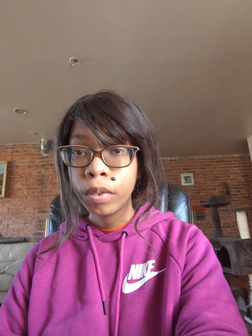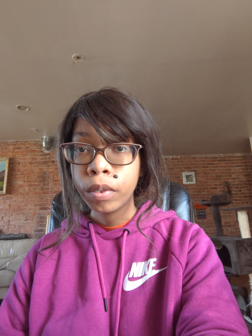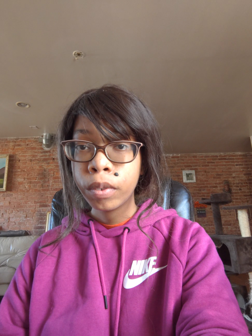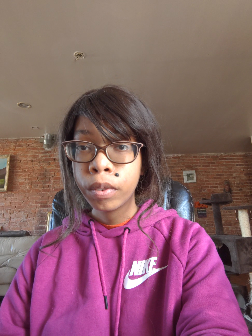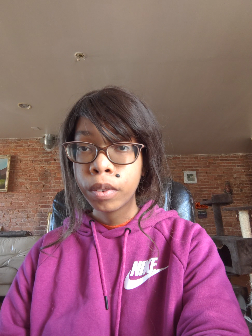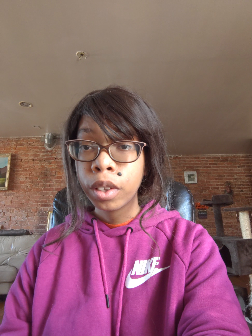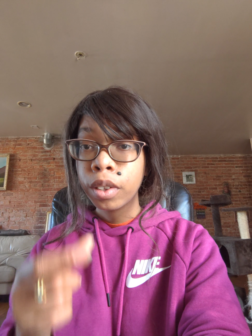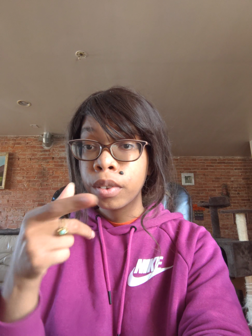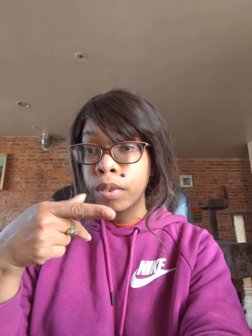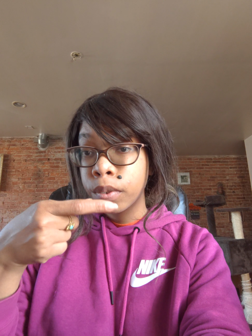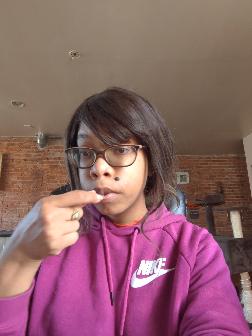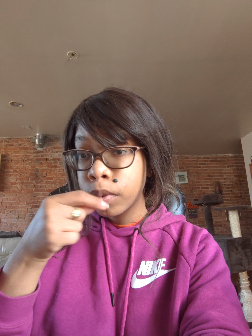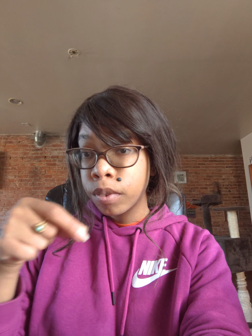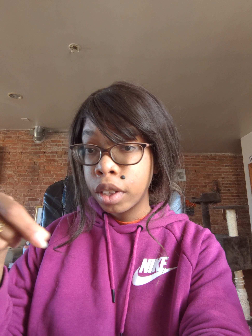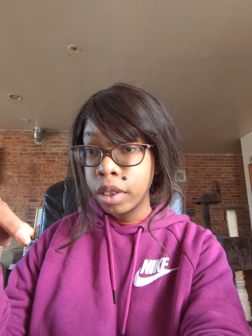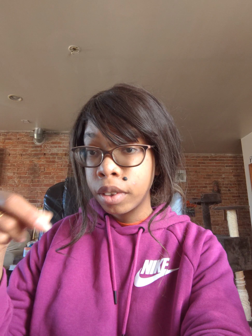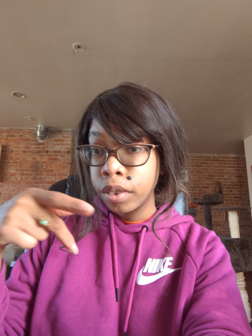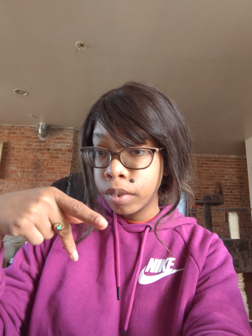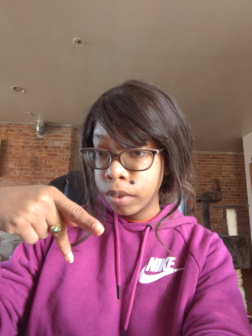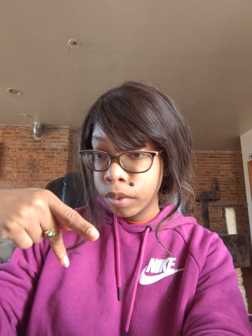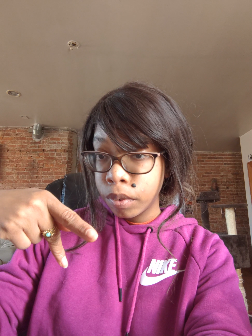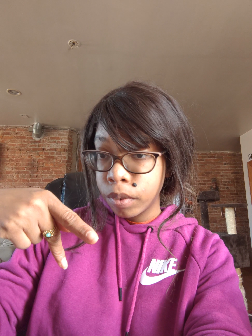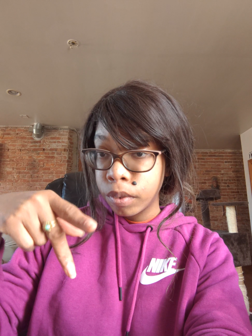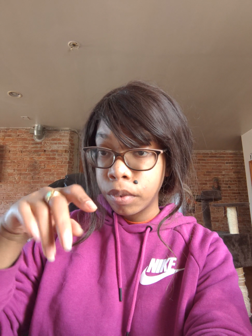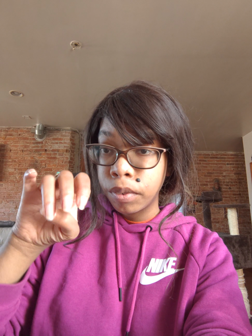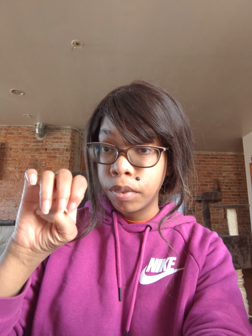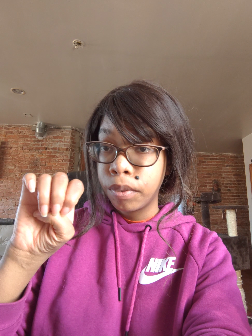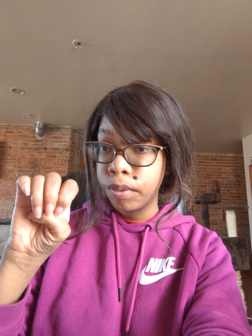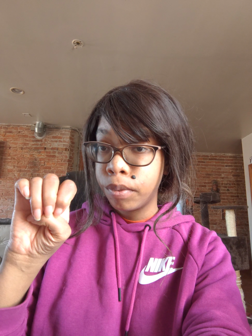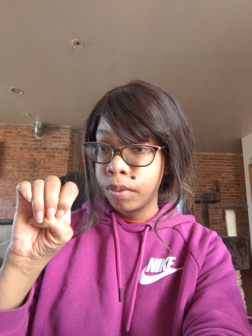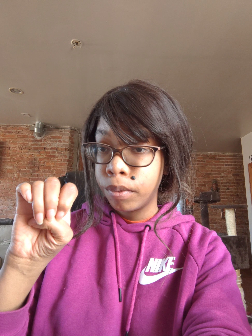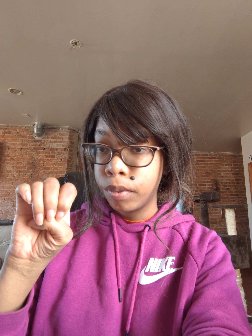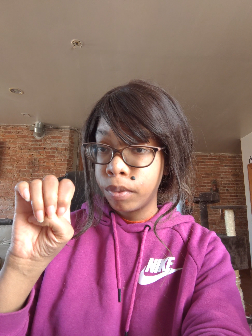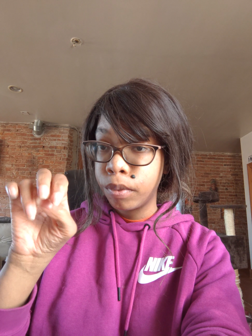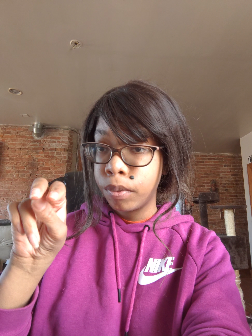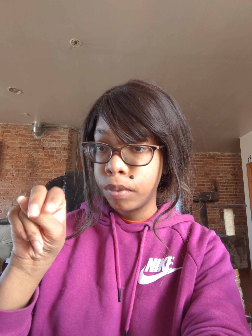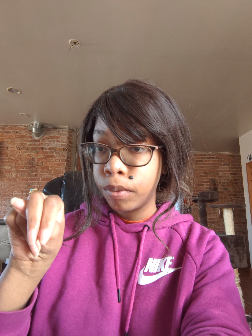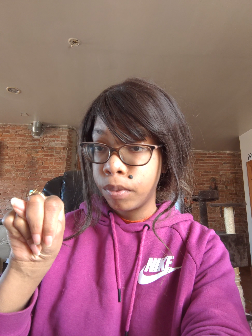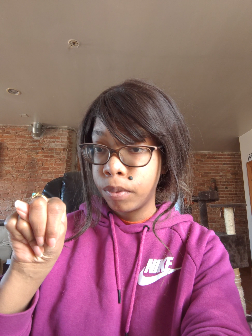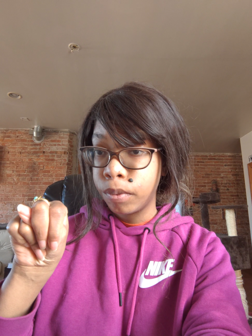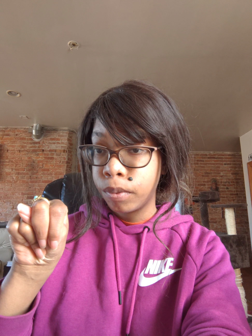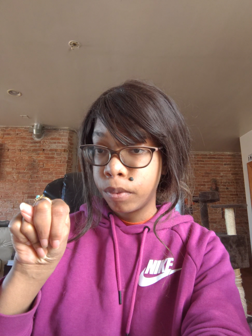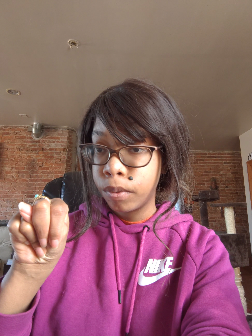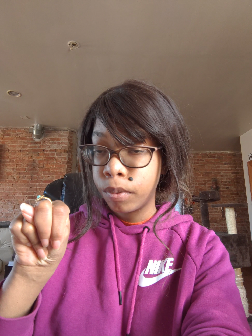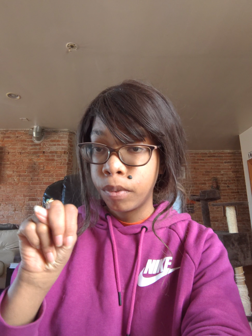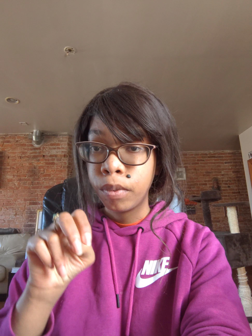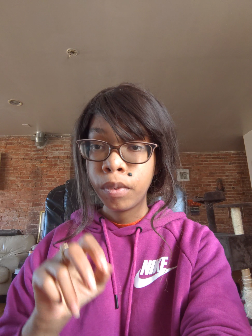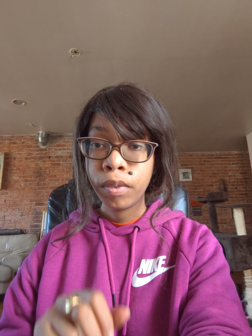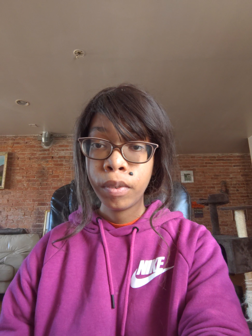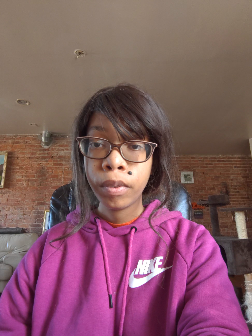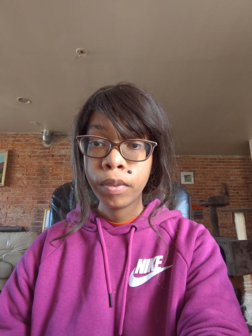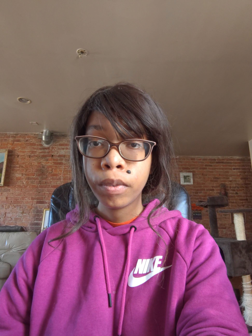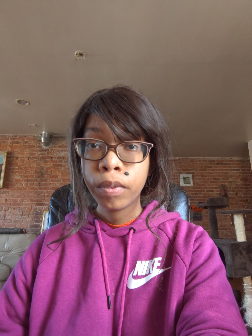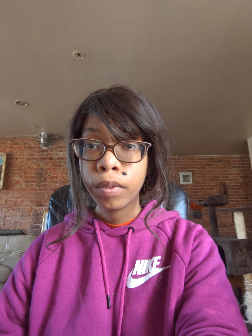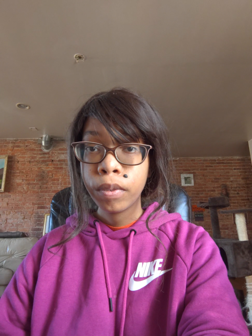pen